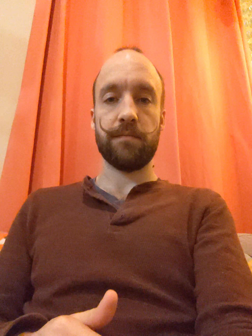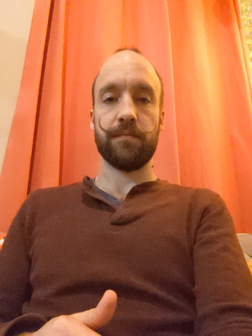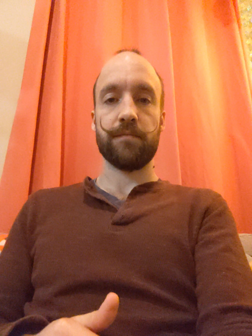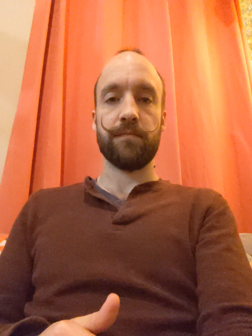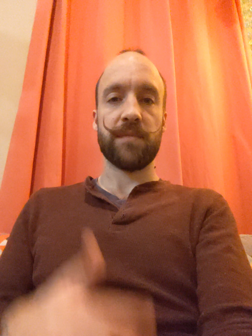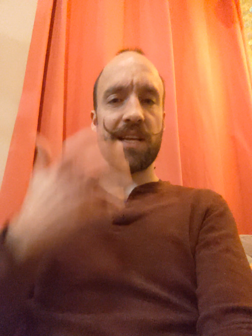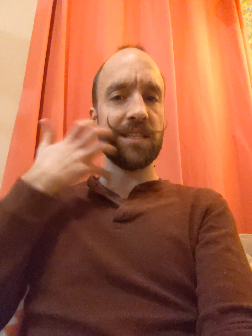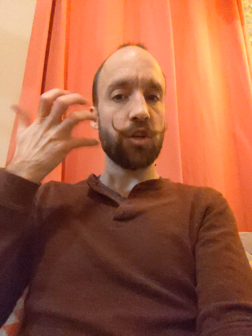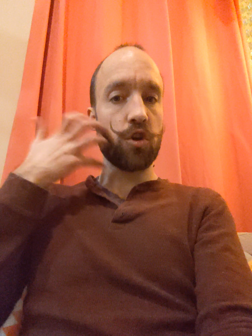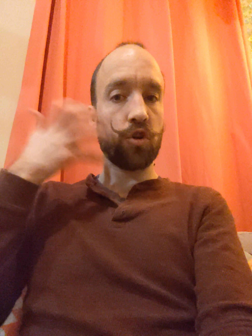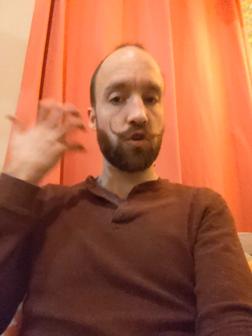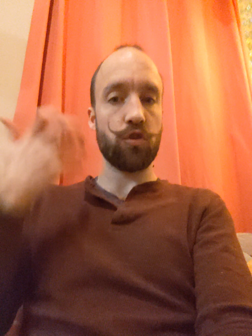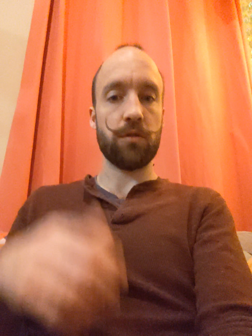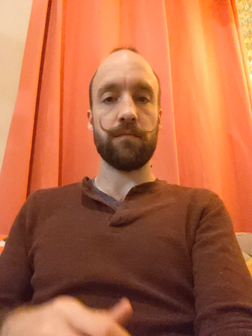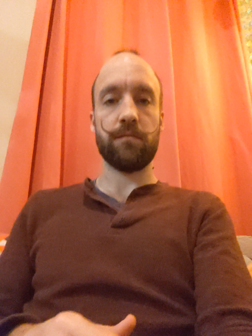tiger